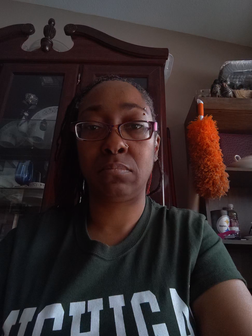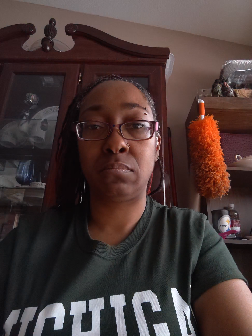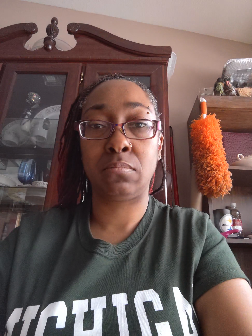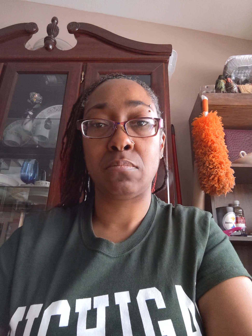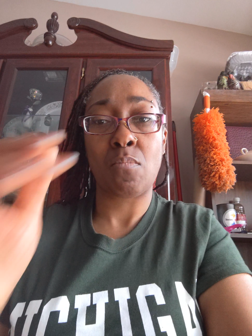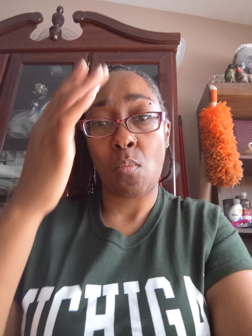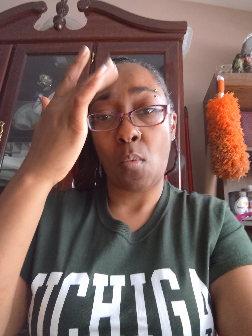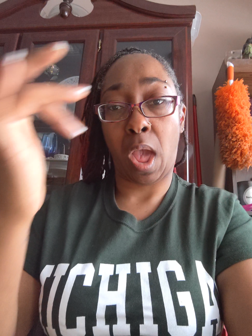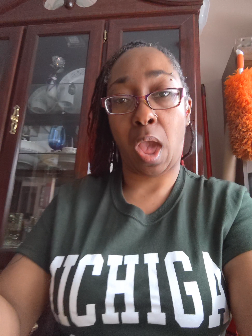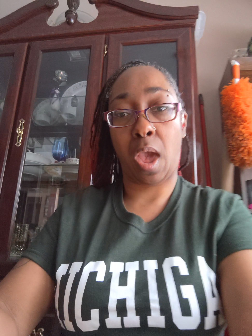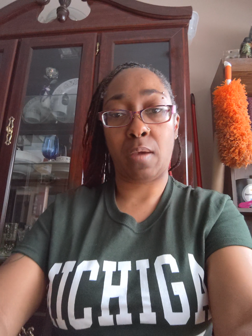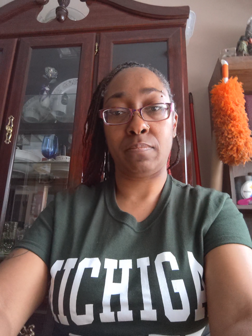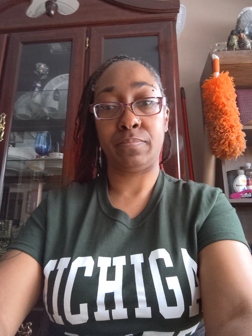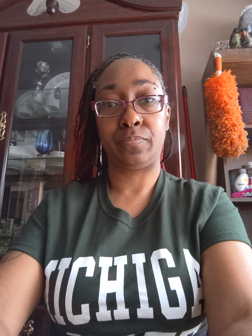why